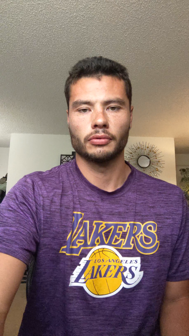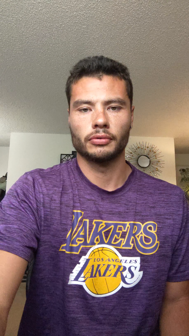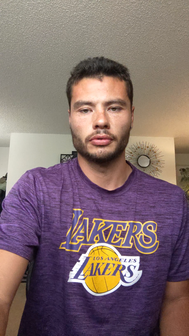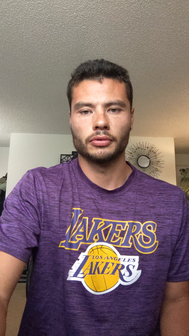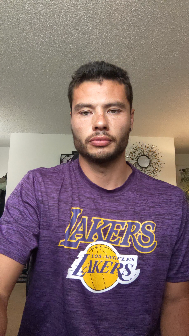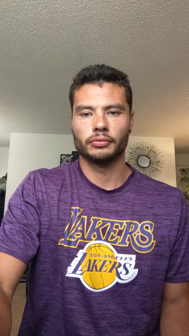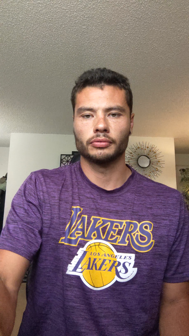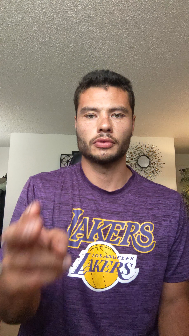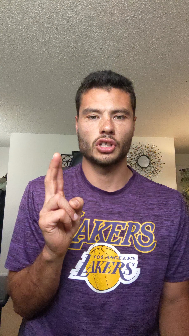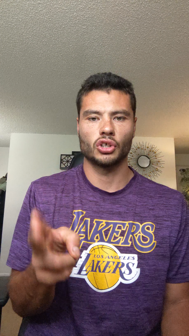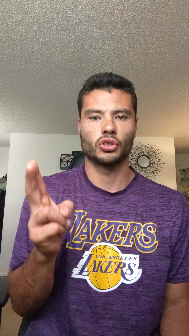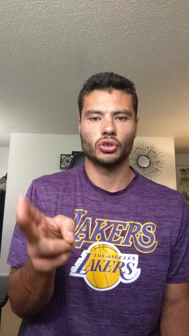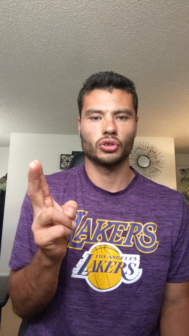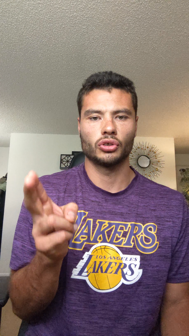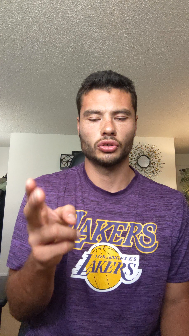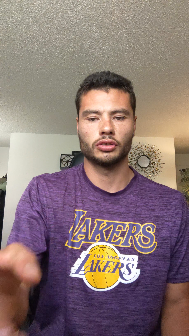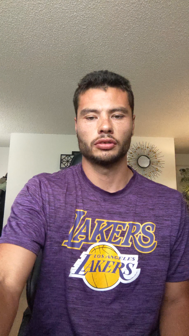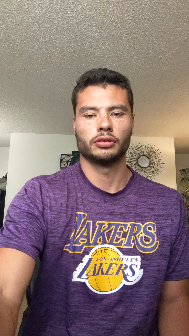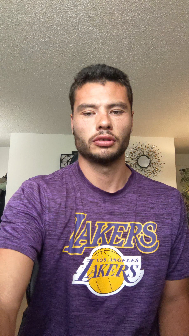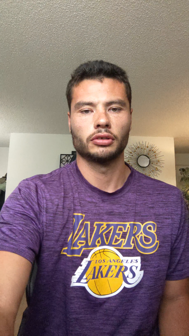hurry